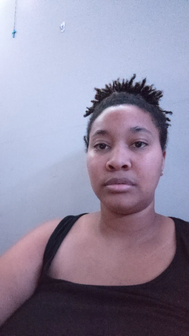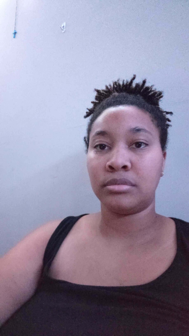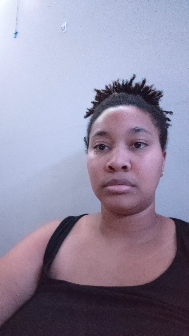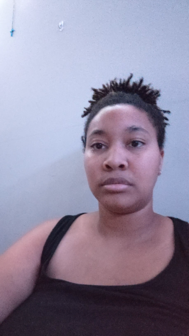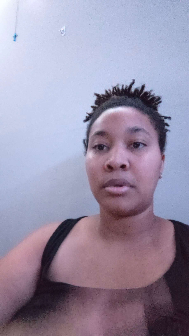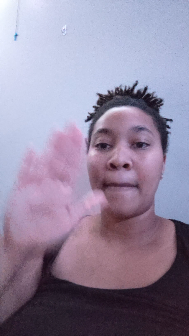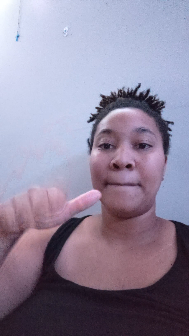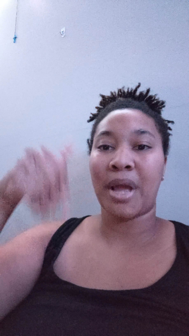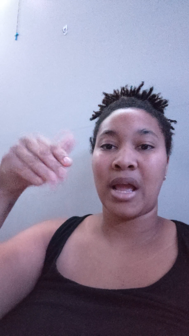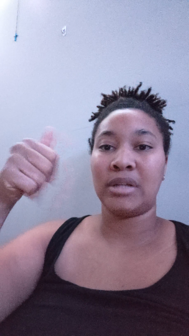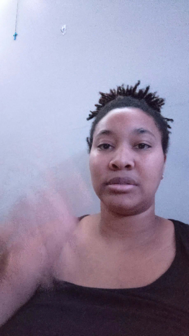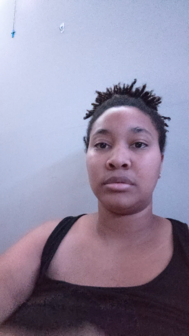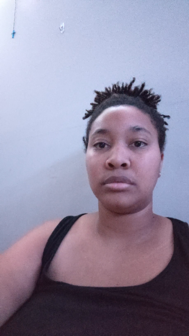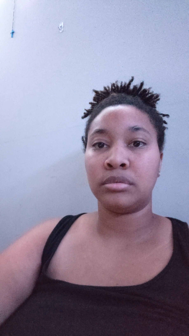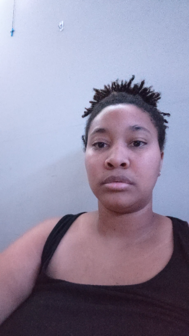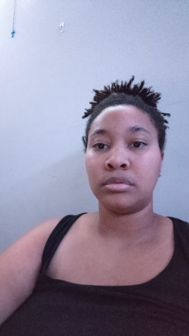pants